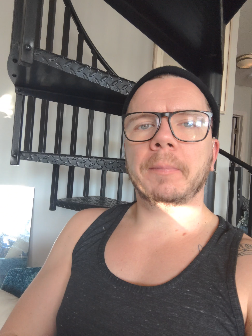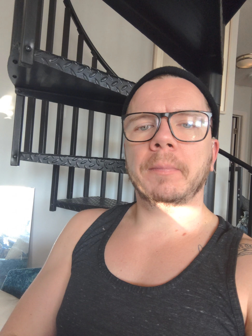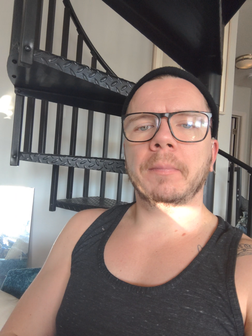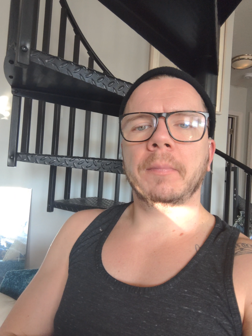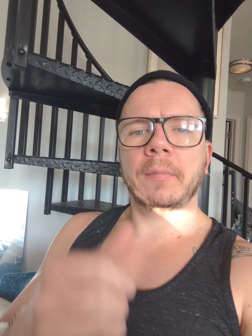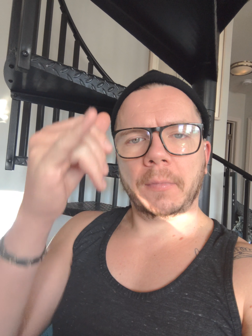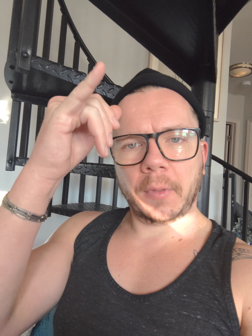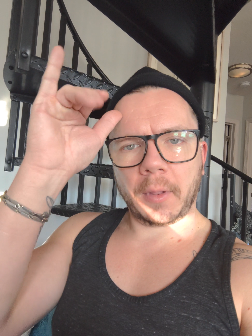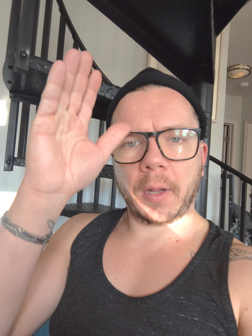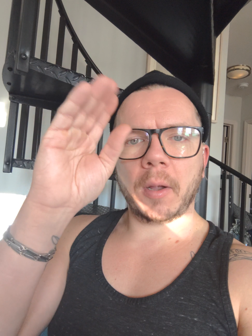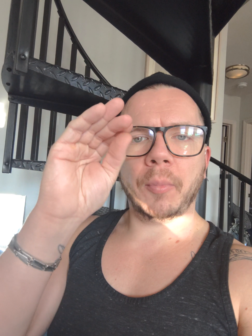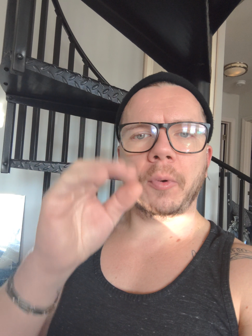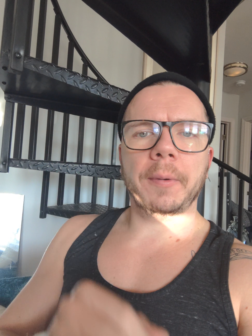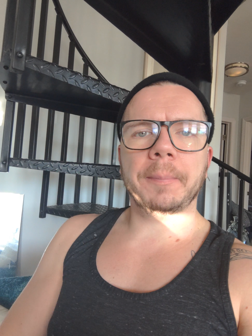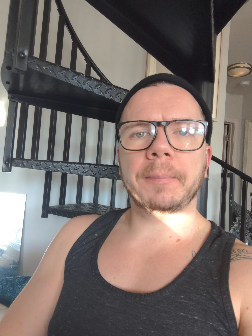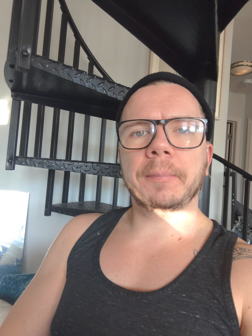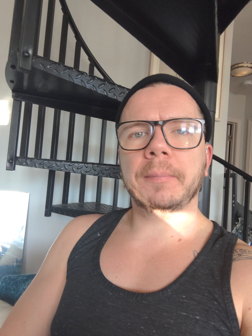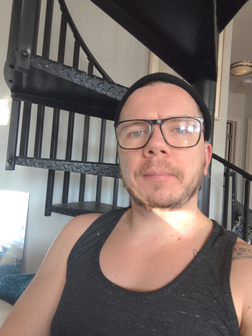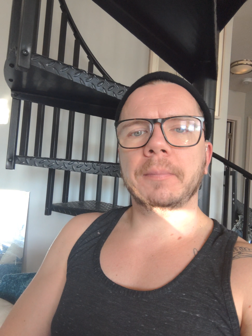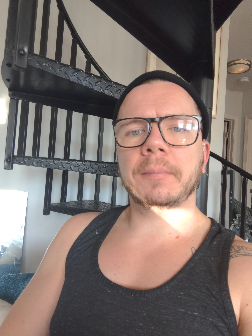cowboy